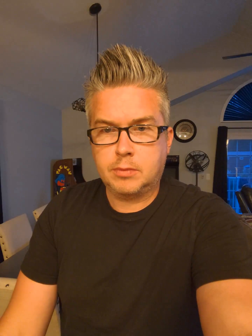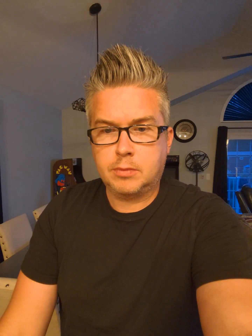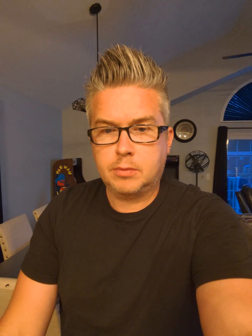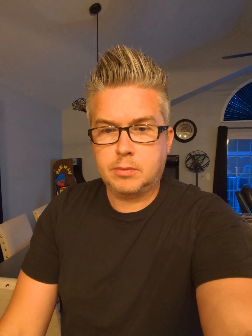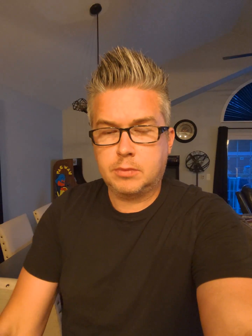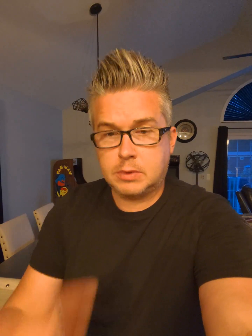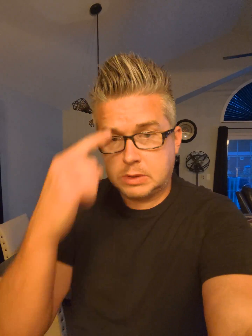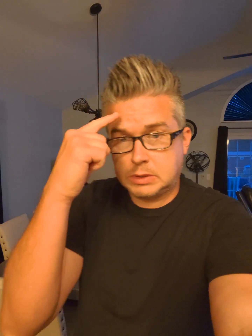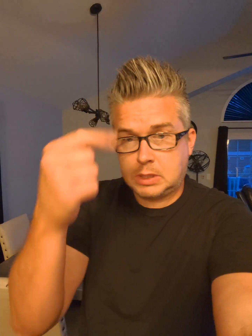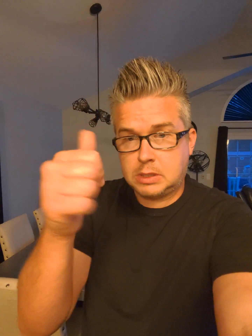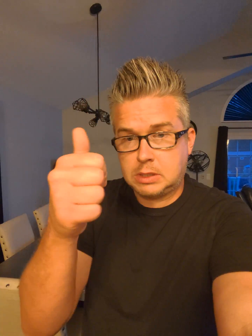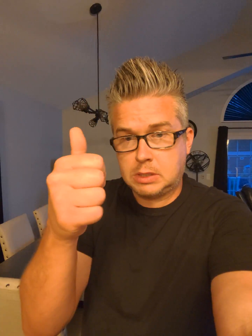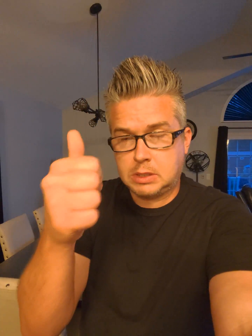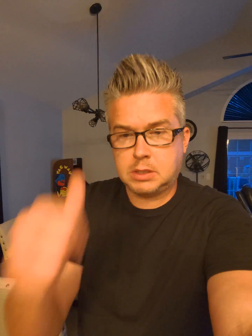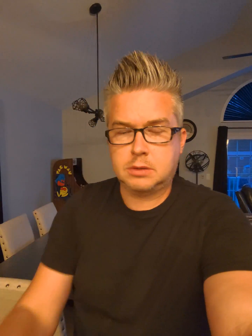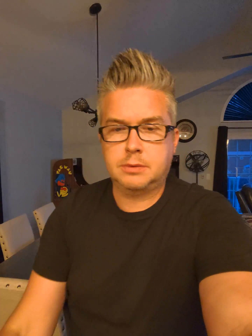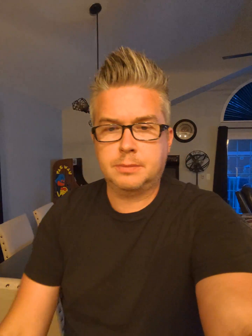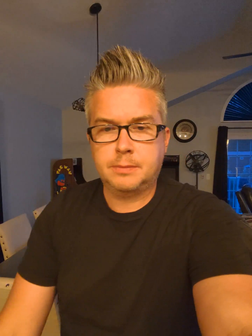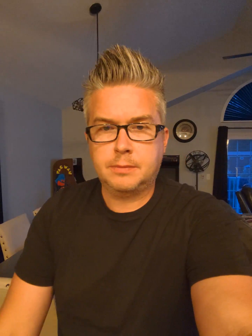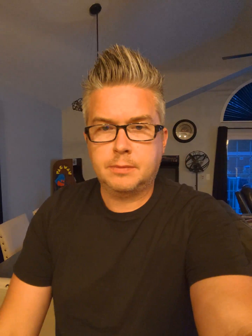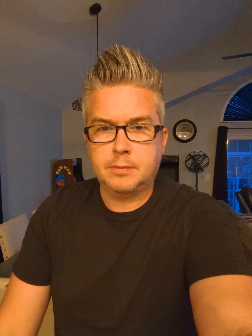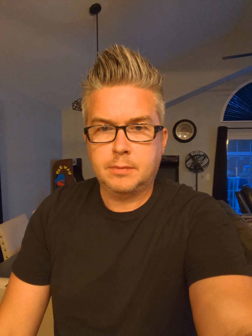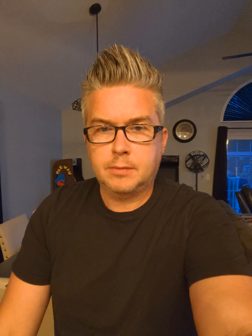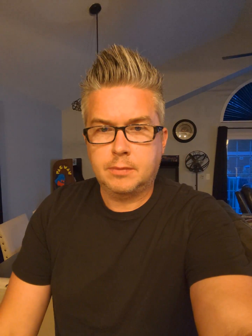dime